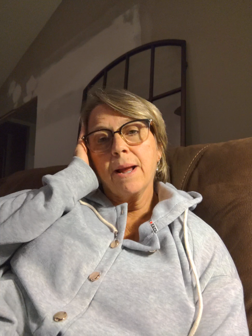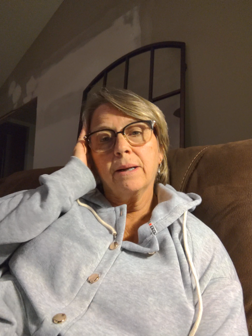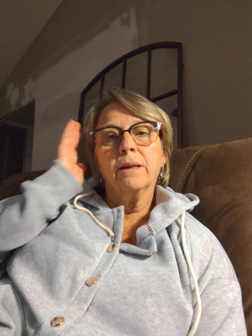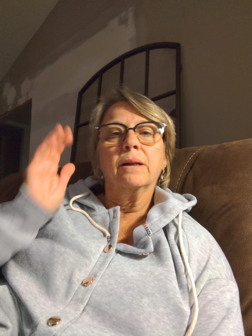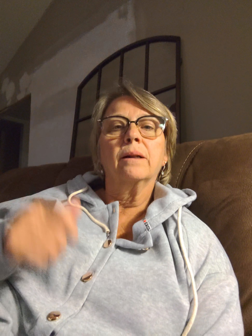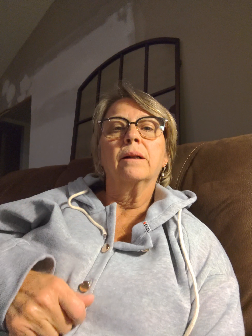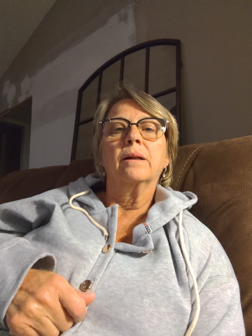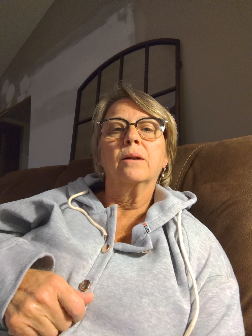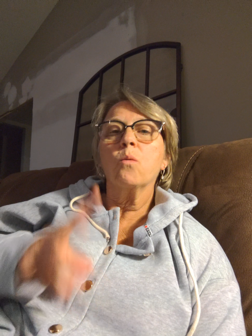bed